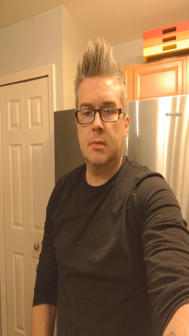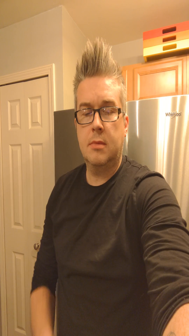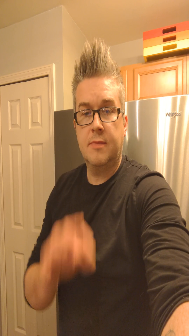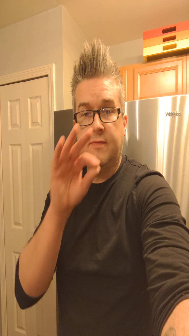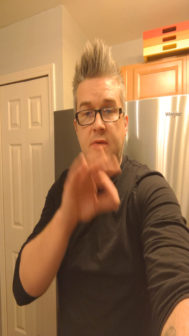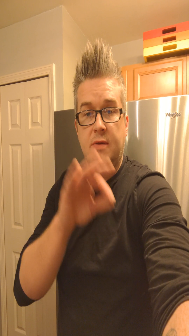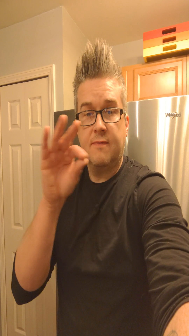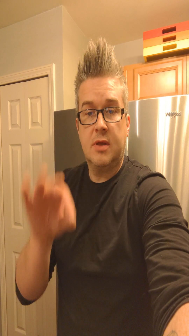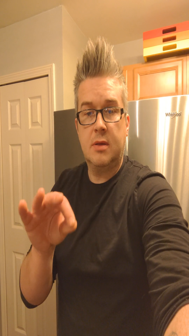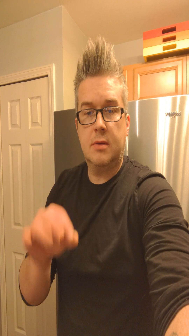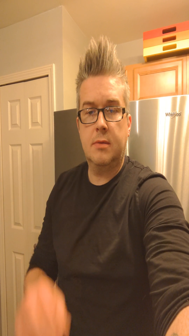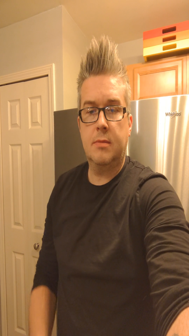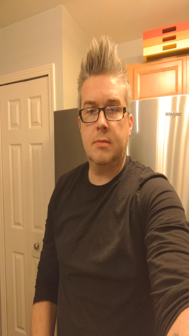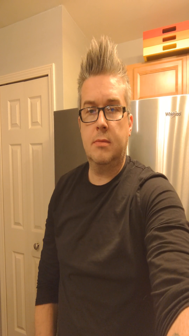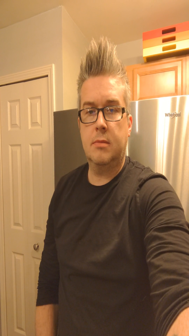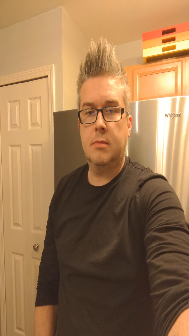french fries